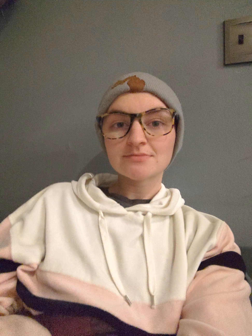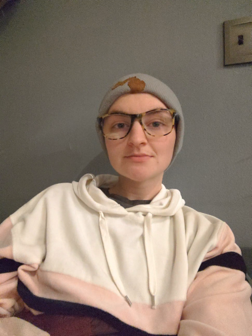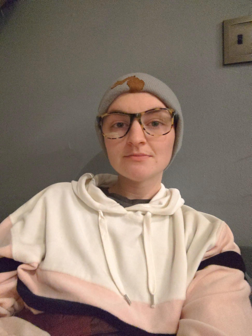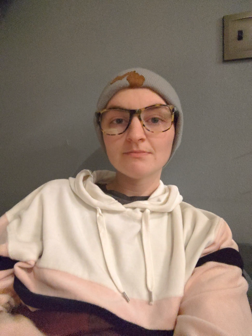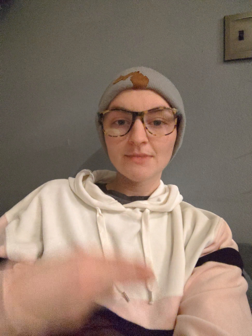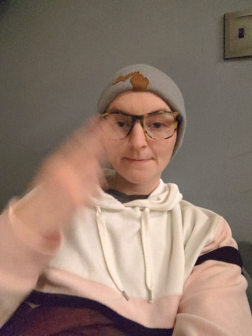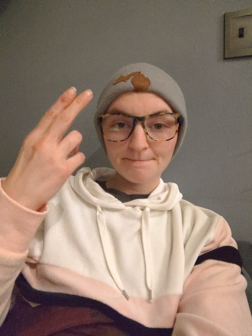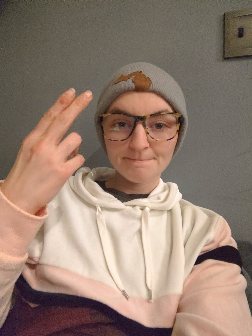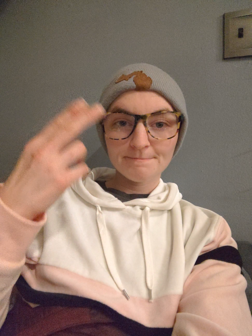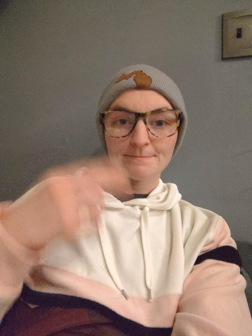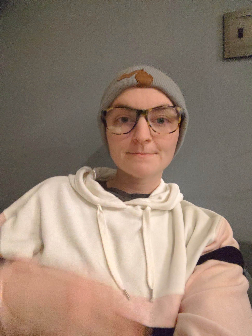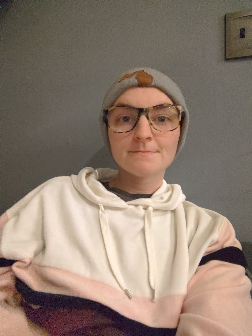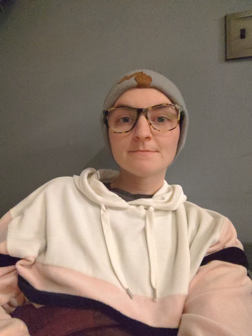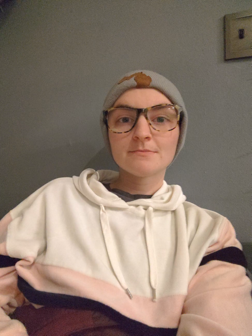high